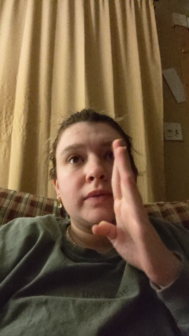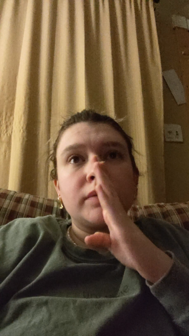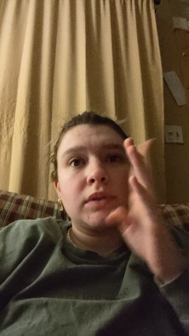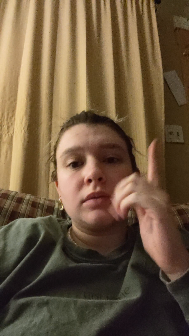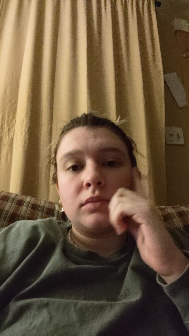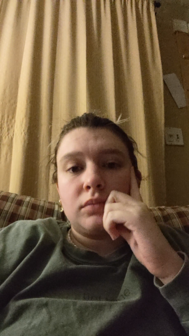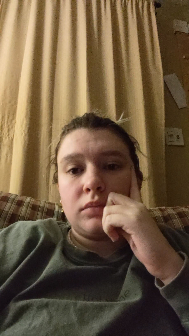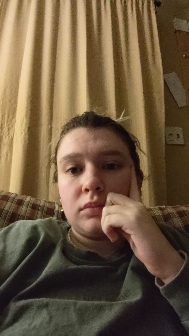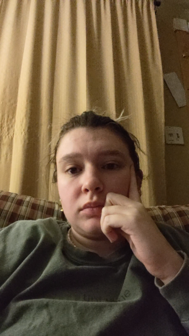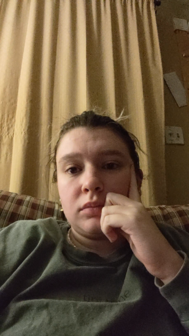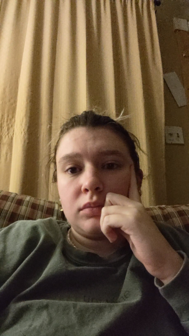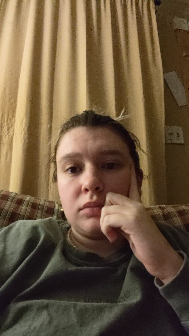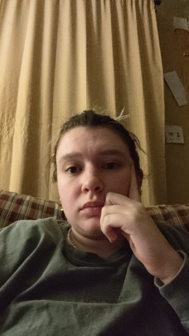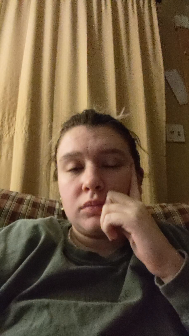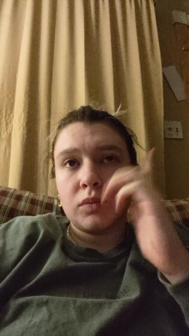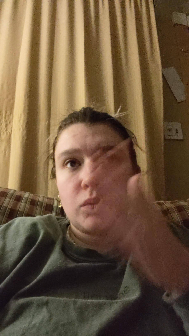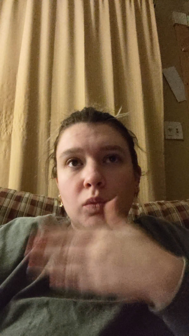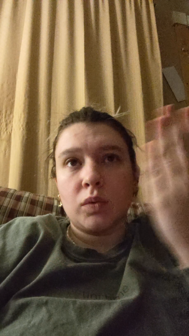all gone